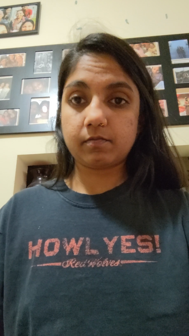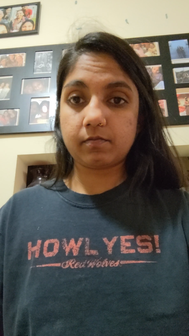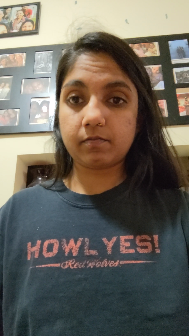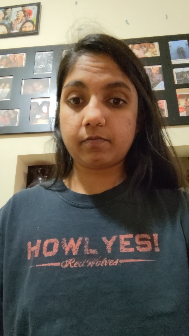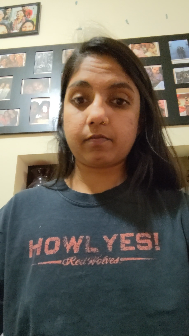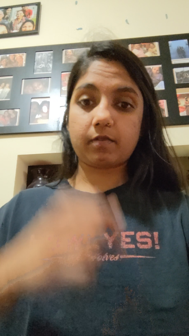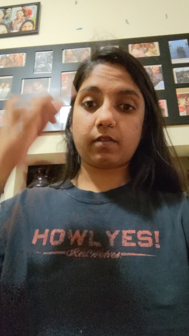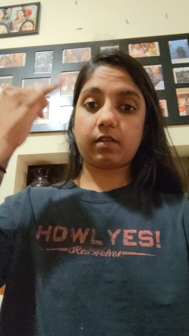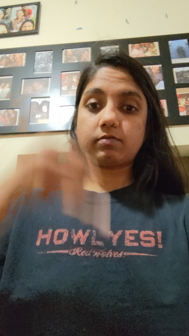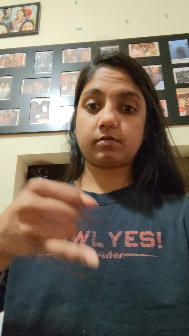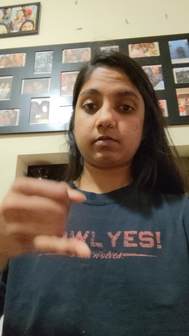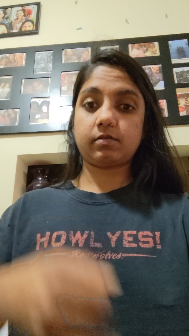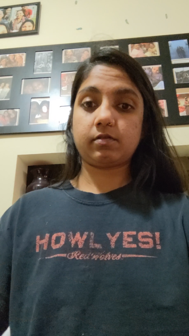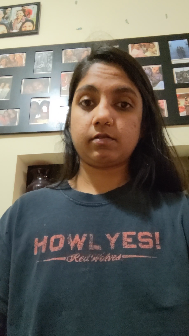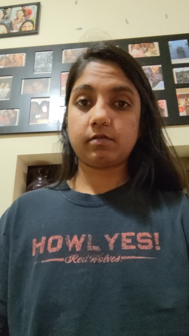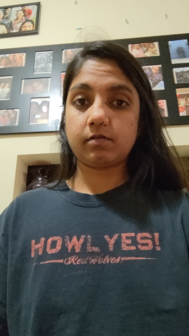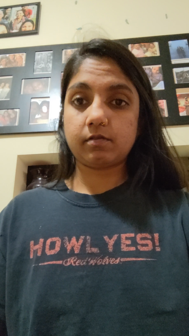last